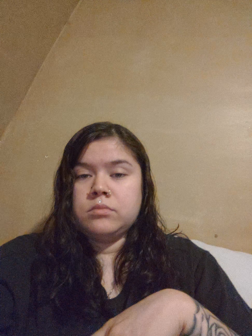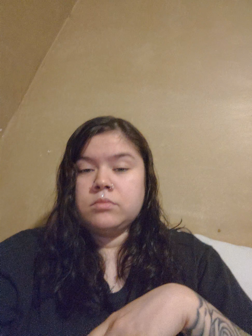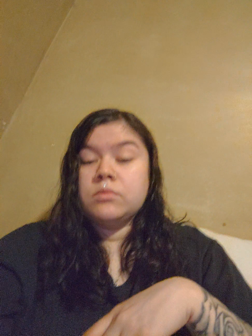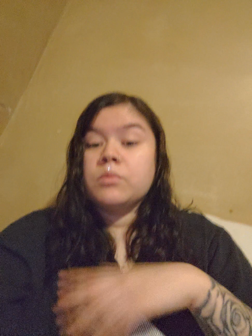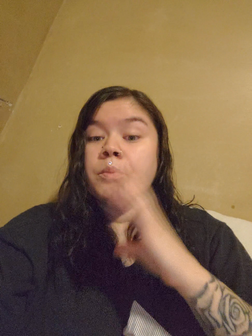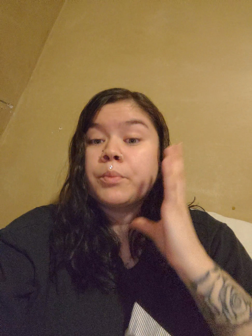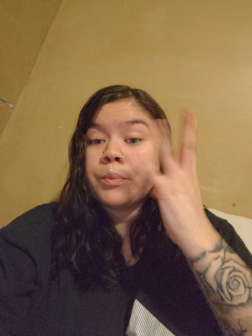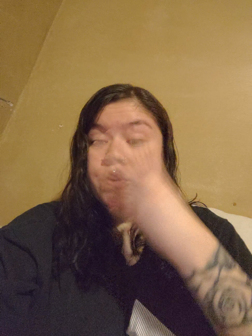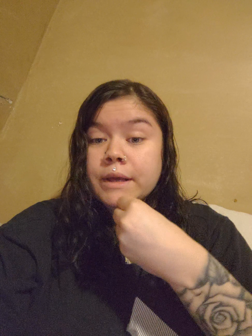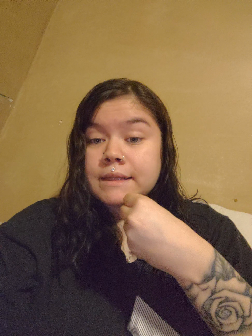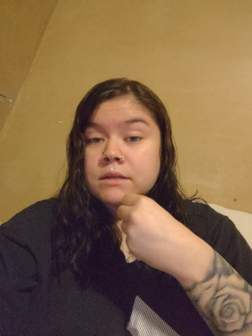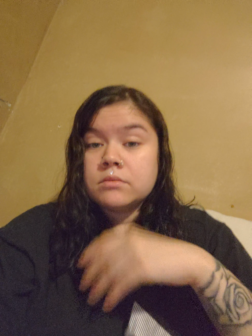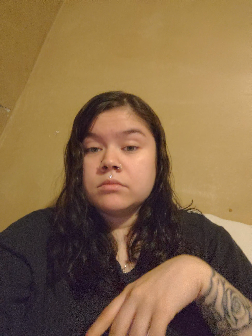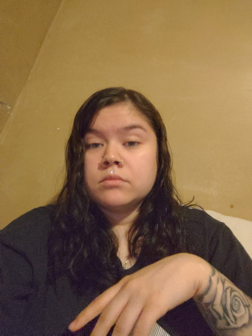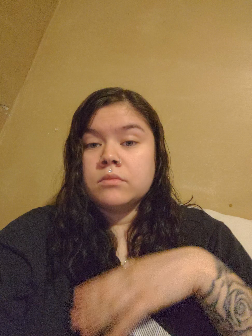pretty